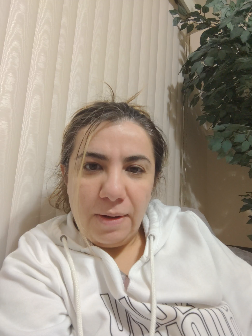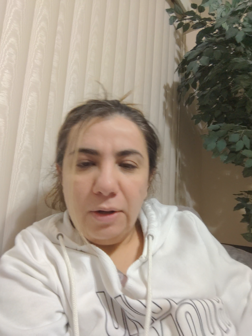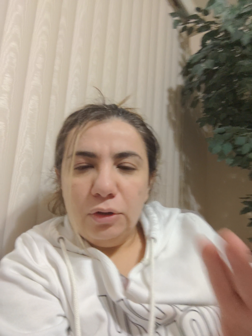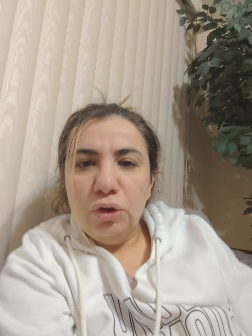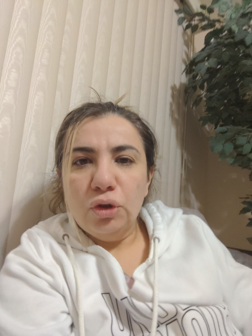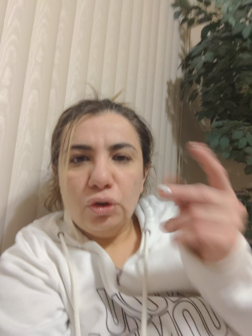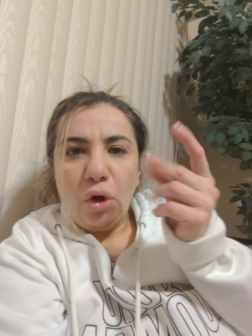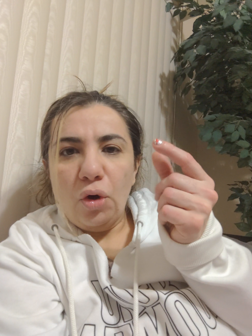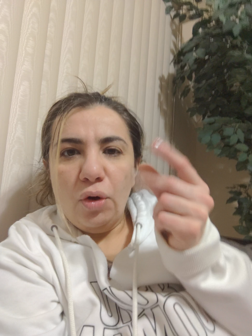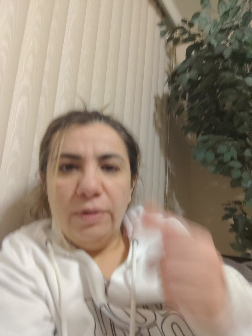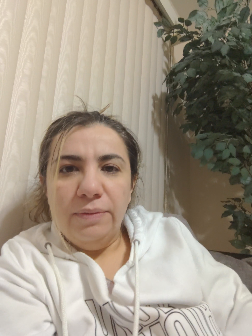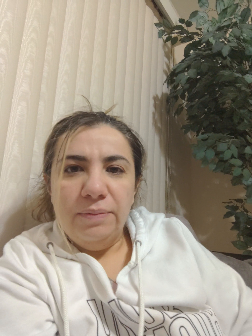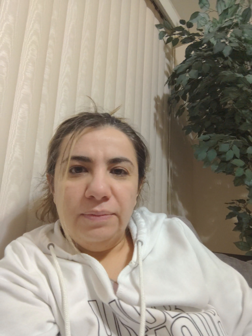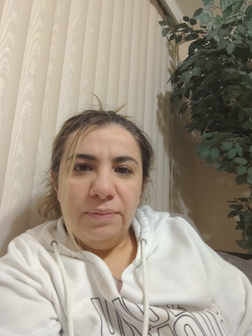dog